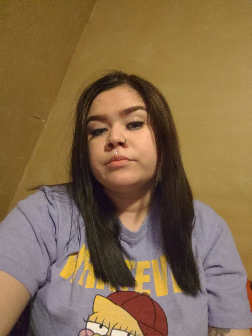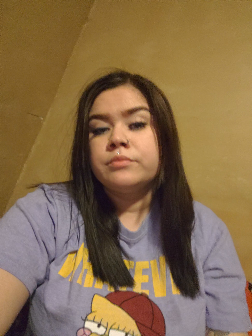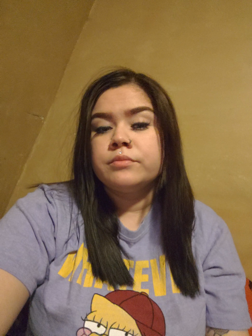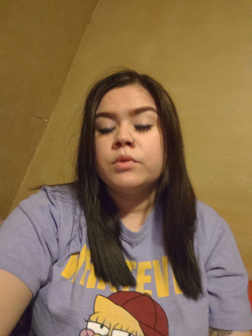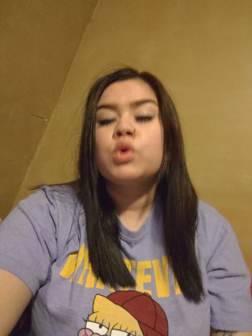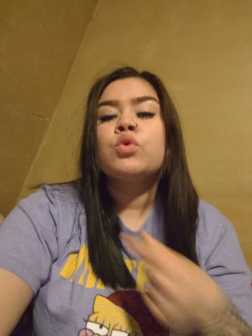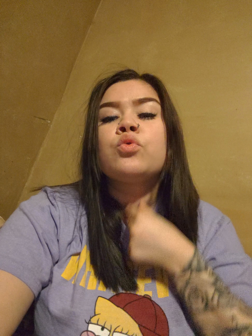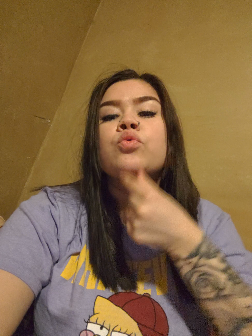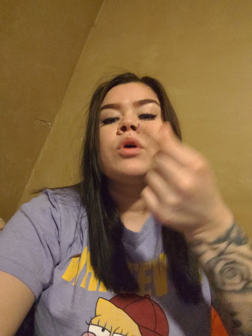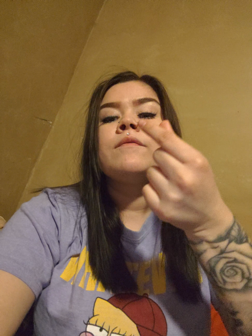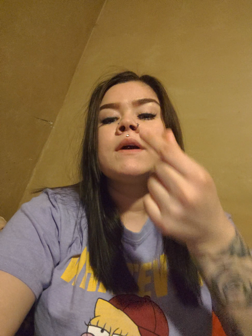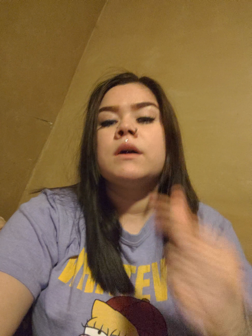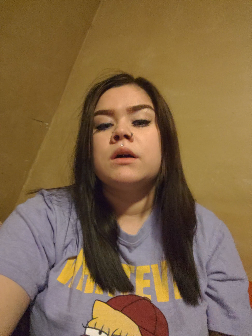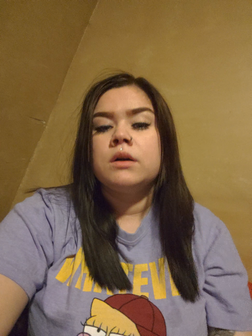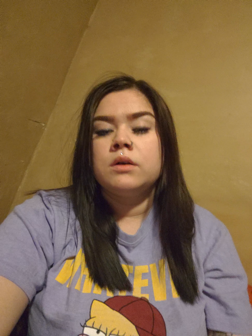giraffe